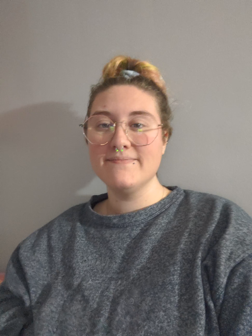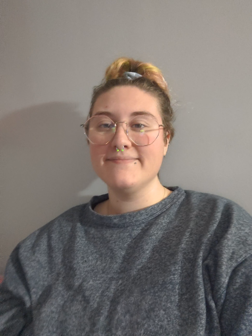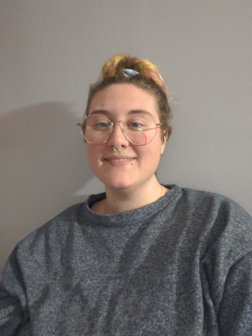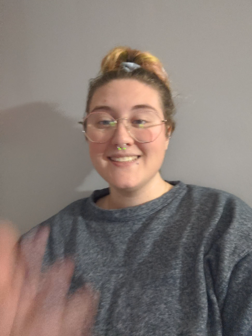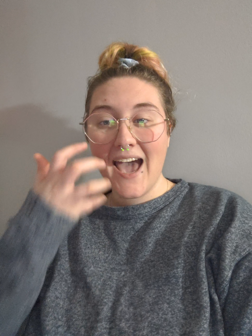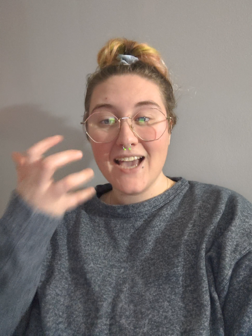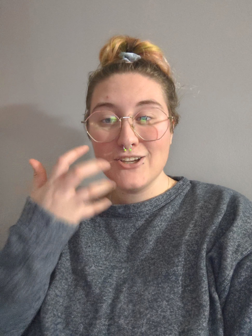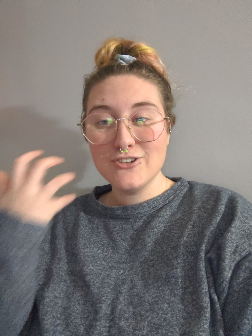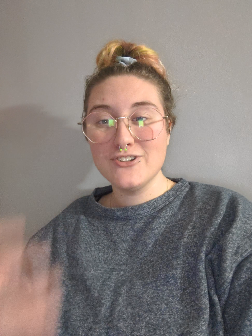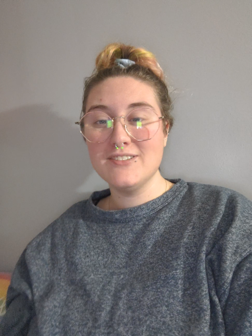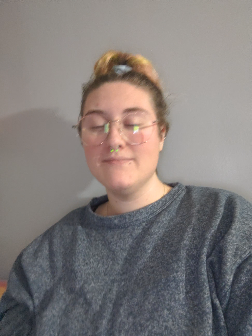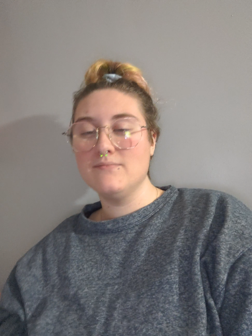tiger